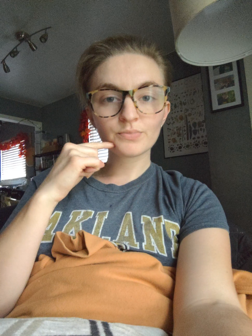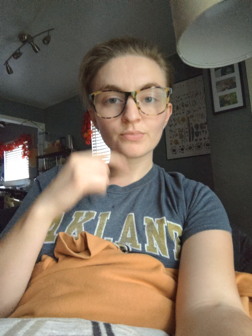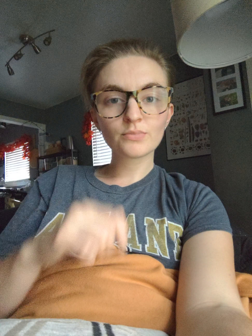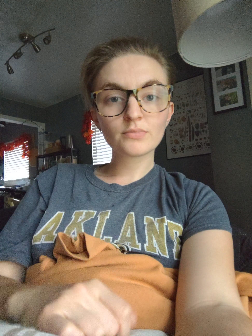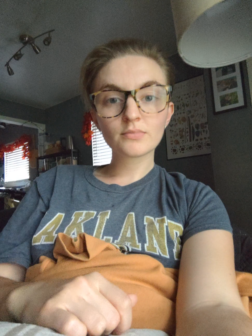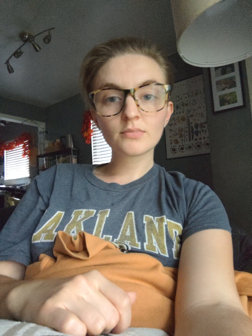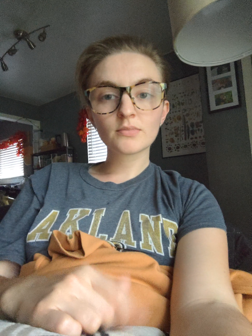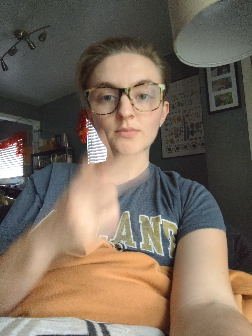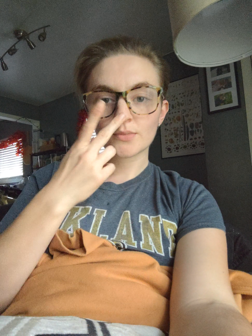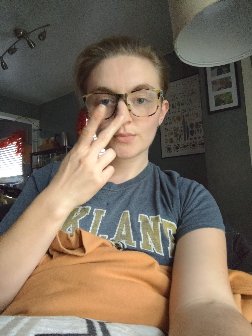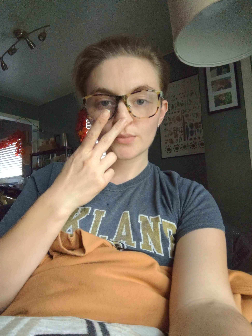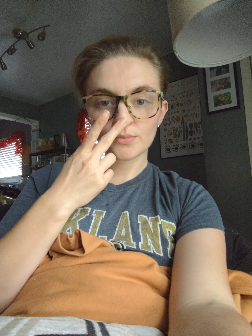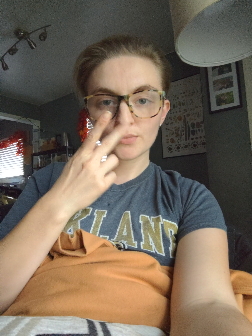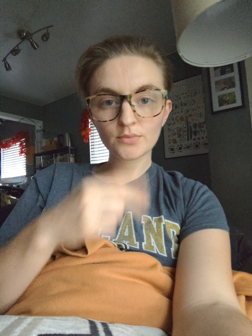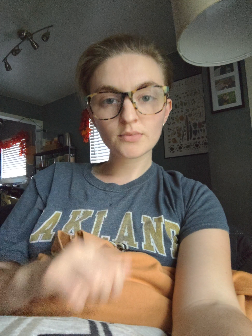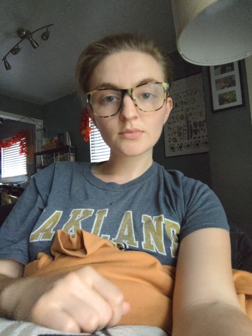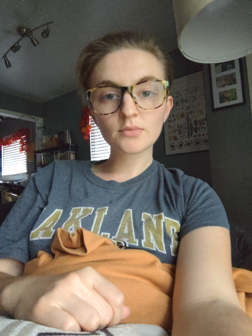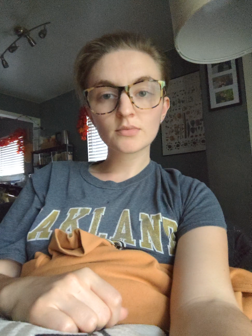penis